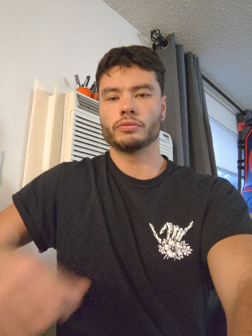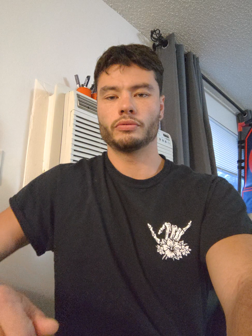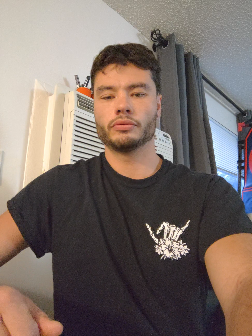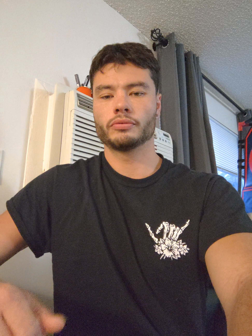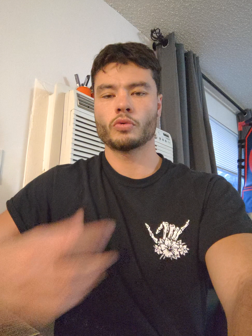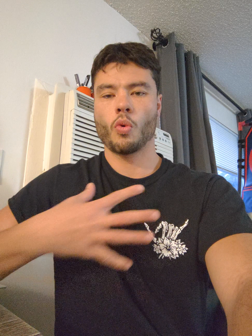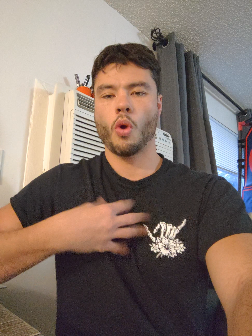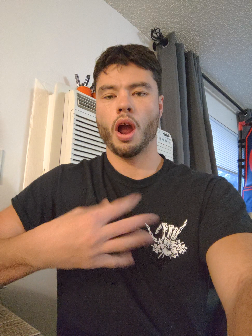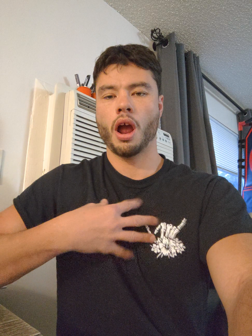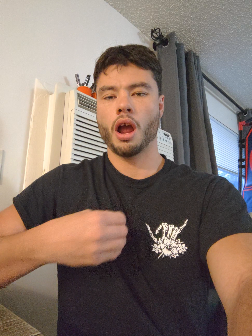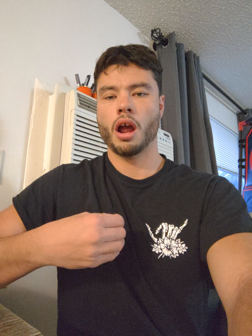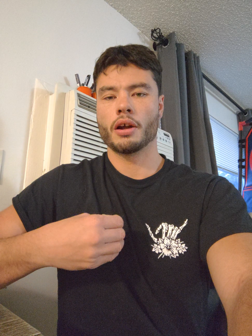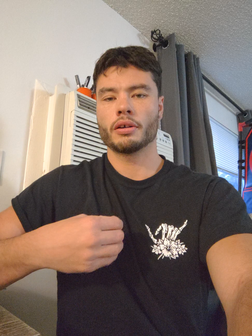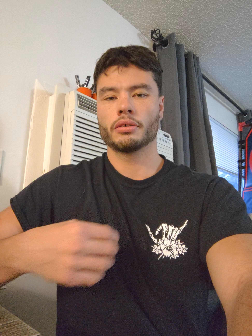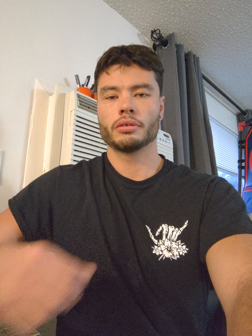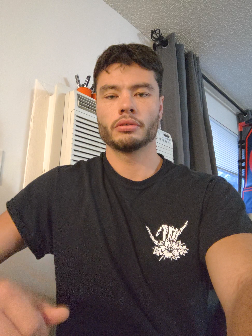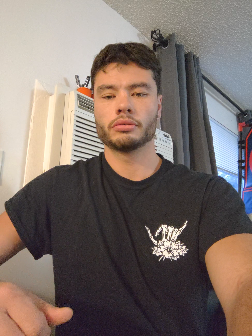white